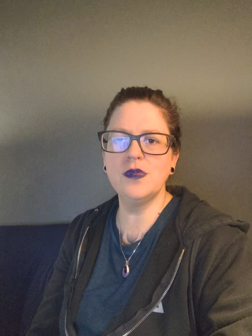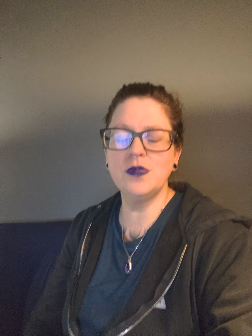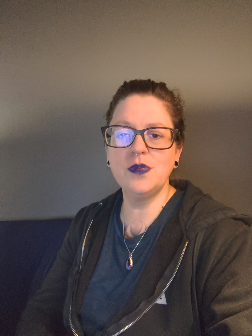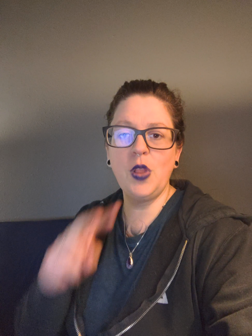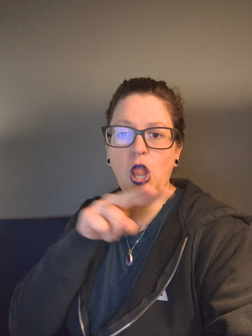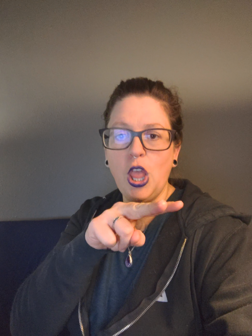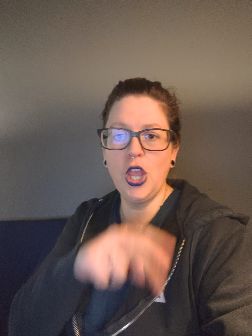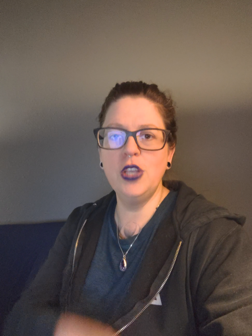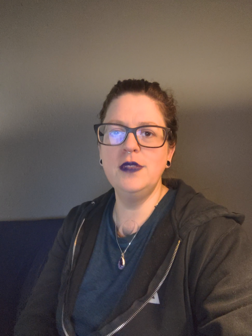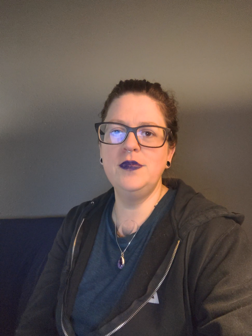look